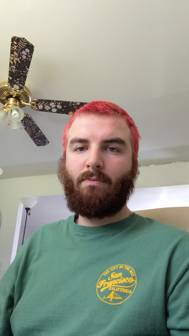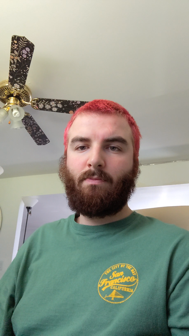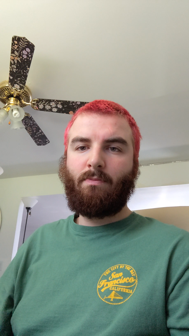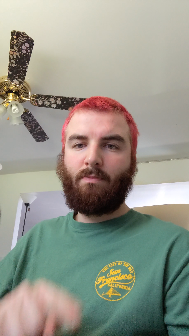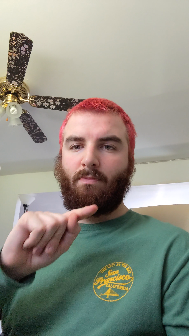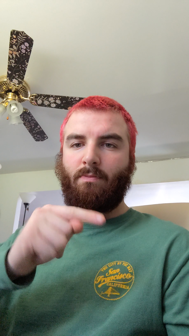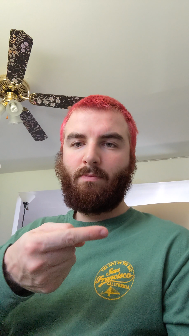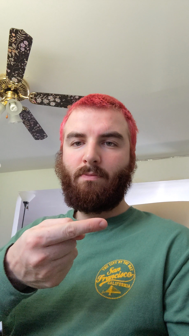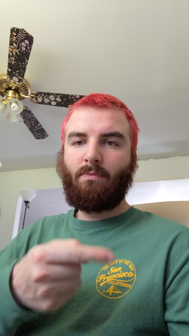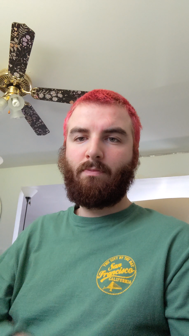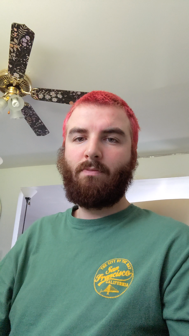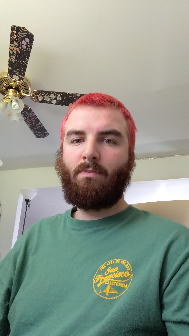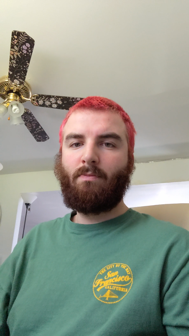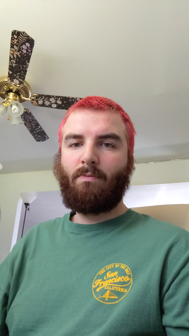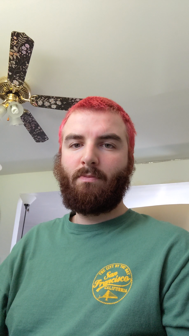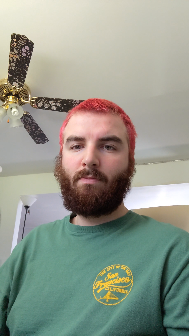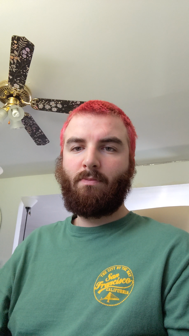hurt